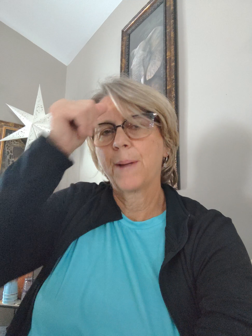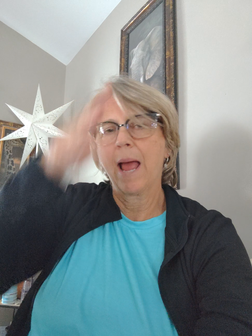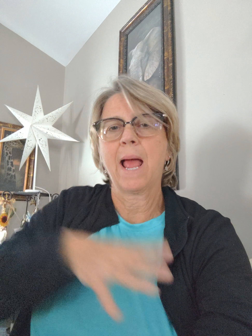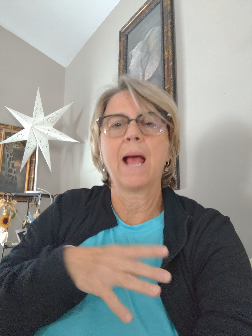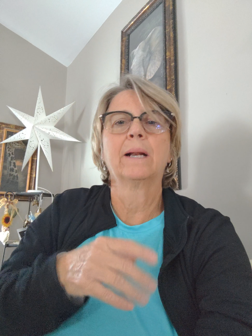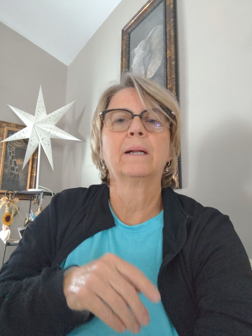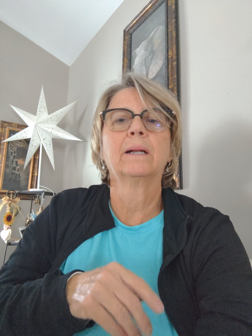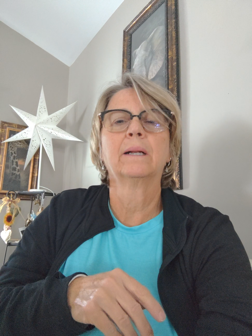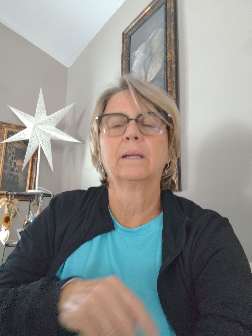man